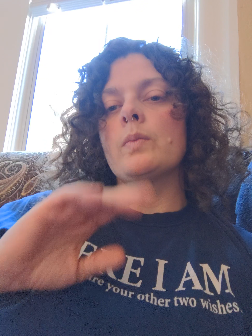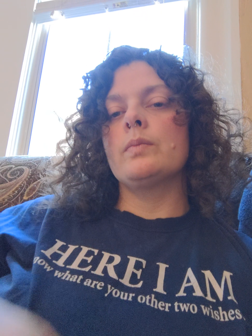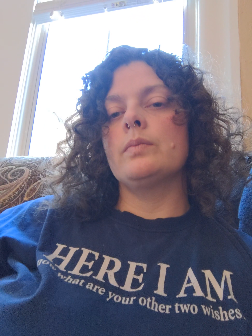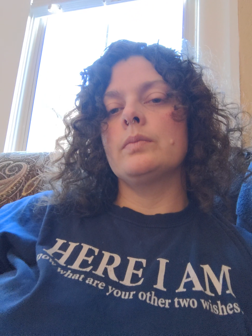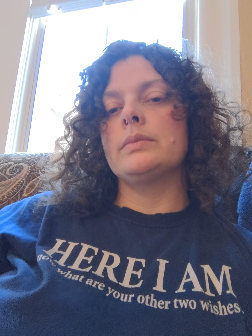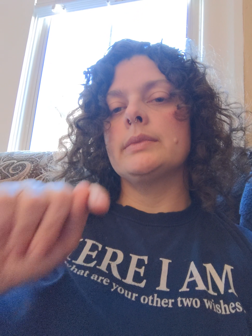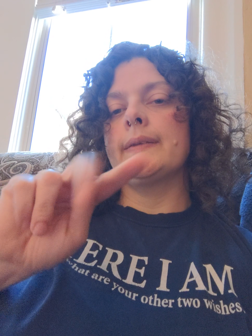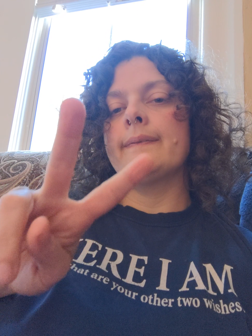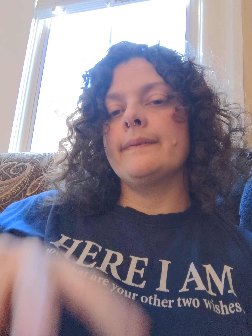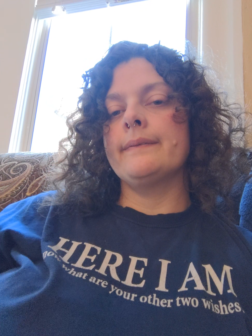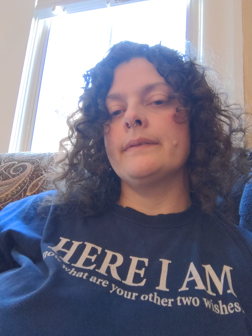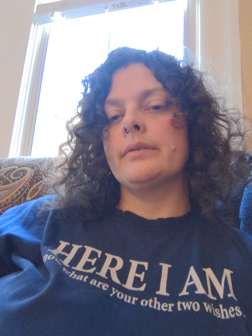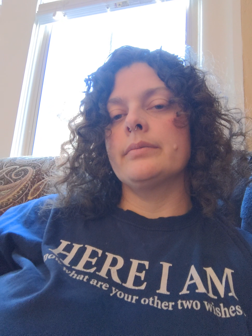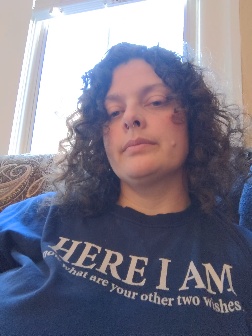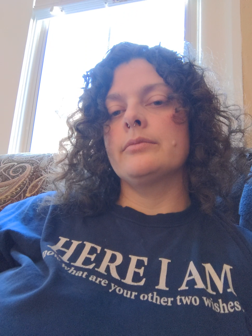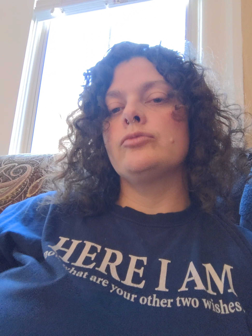TV